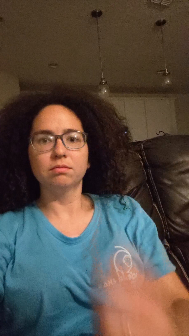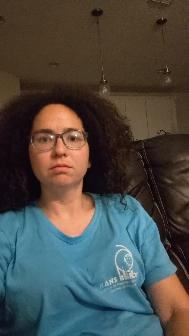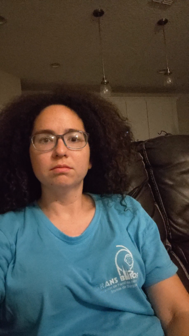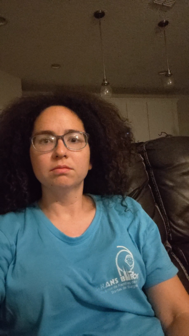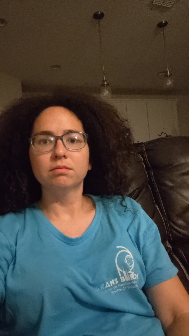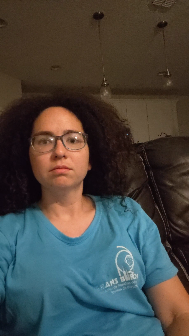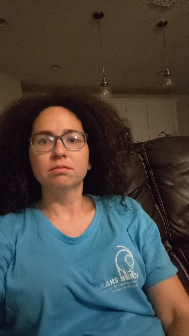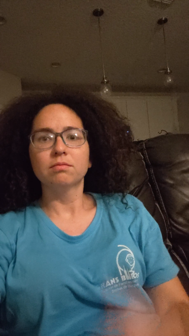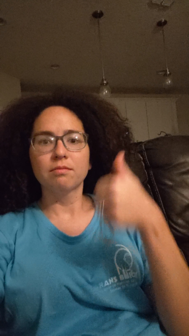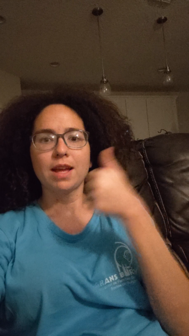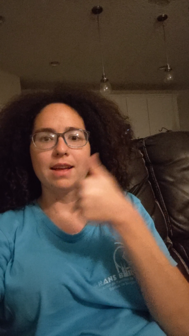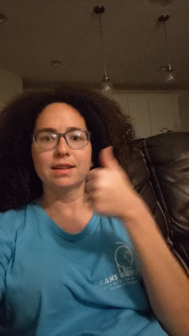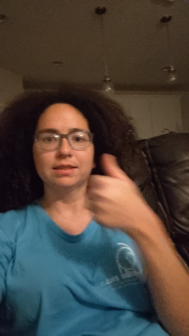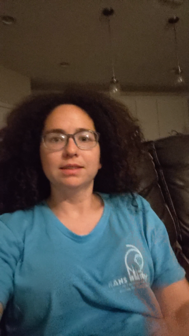game